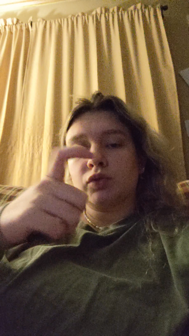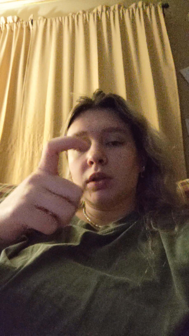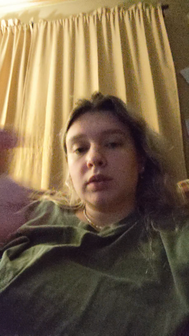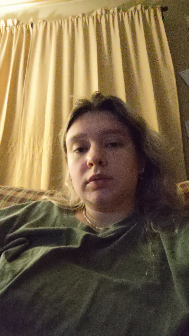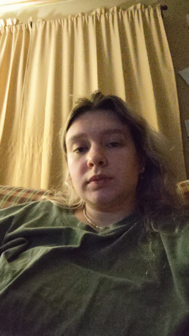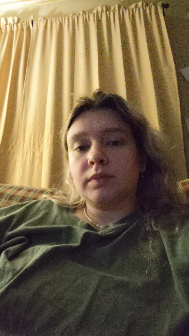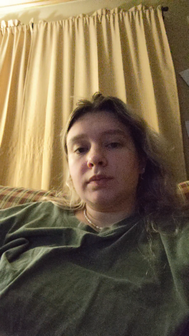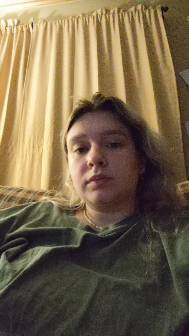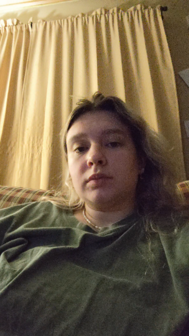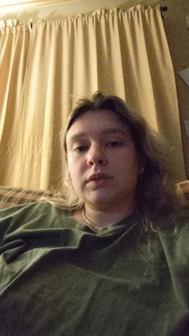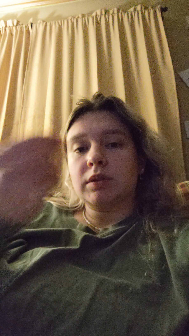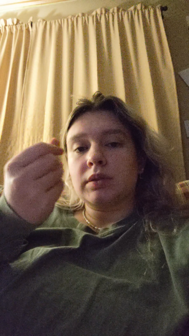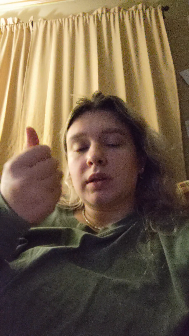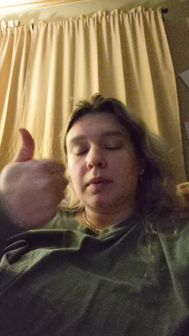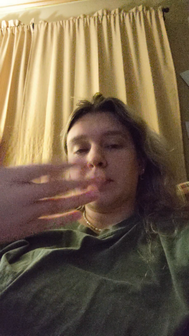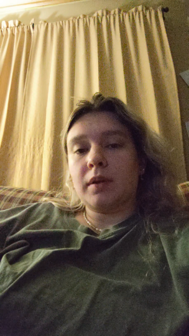sandbox